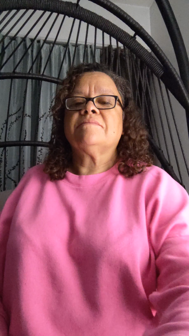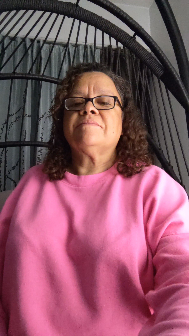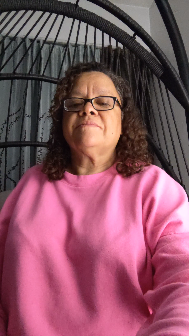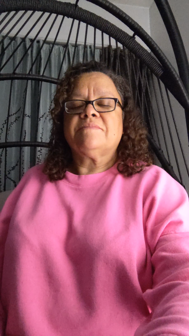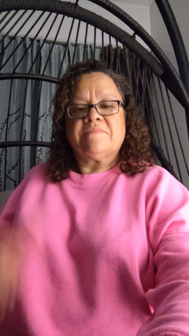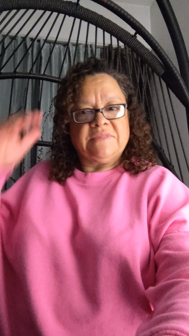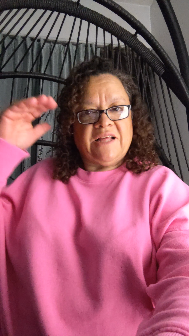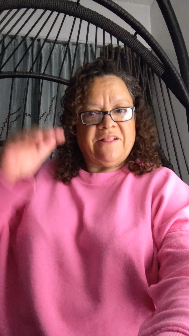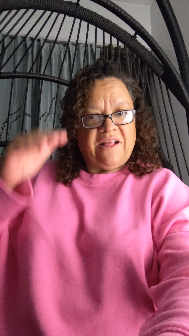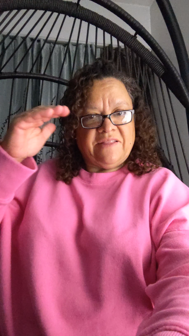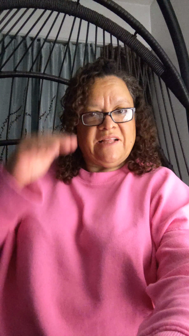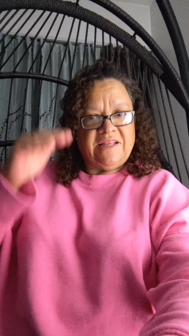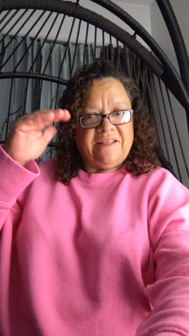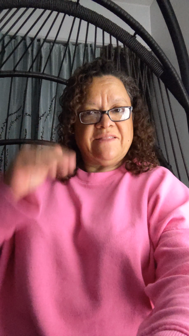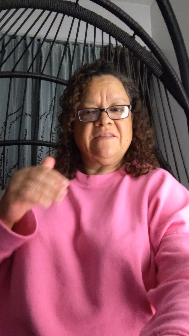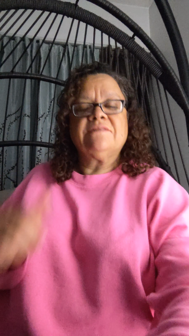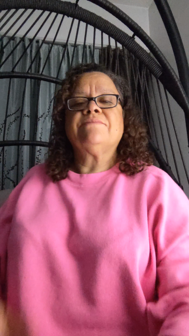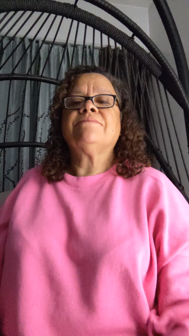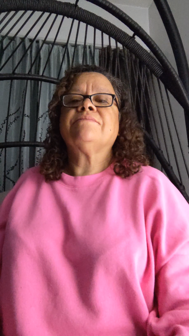little